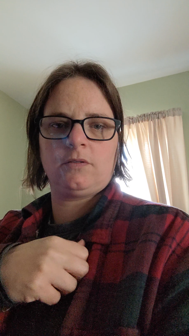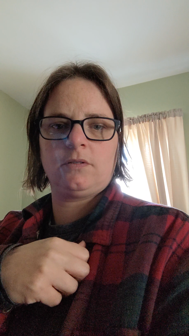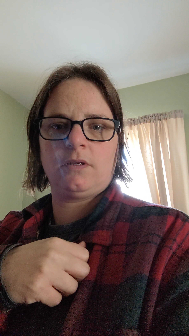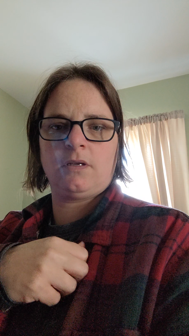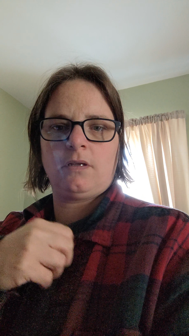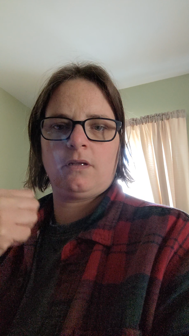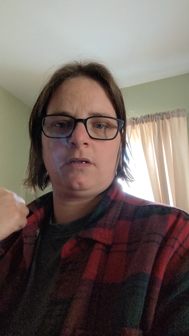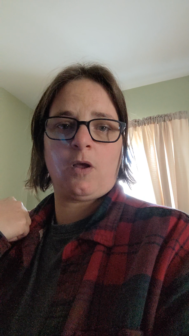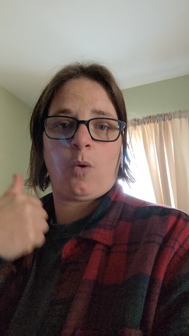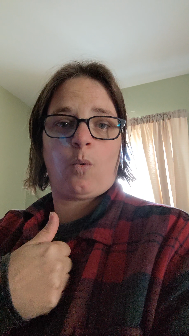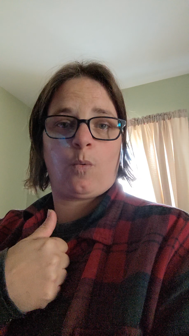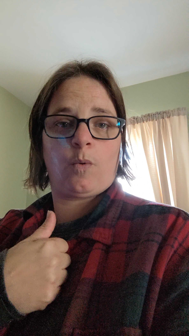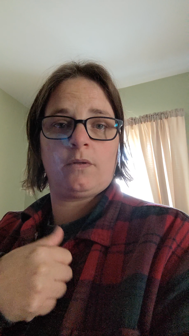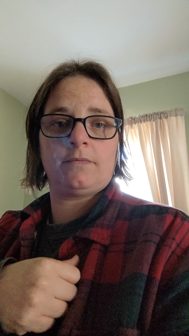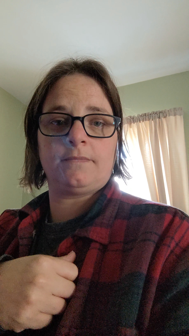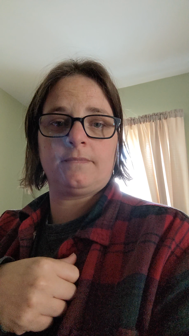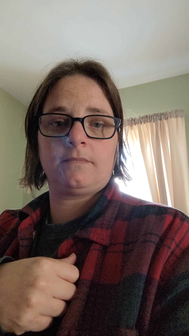coats